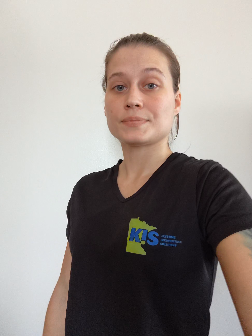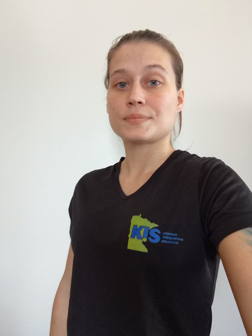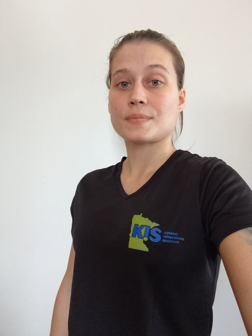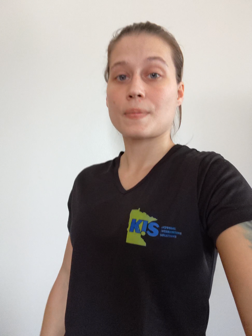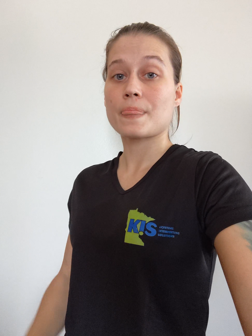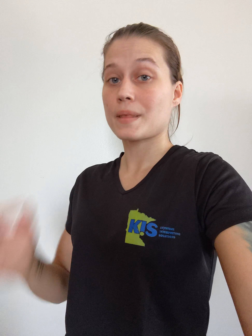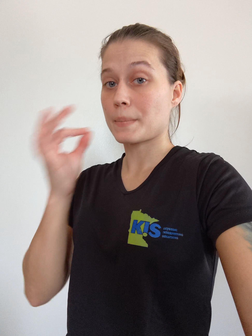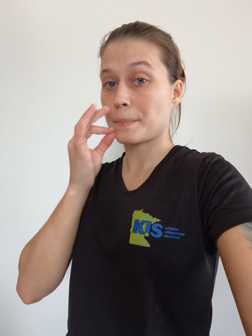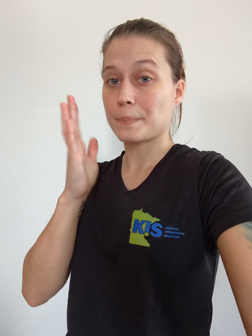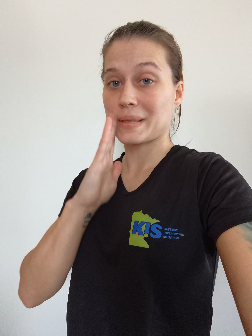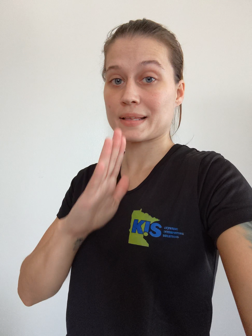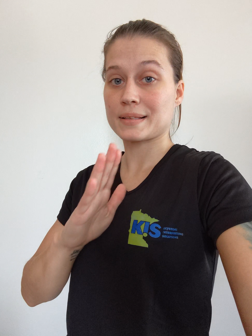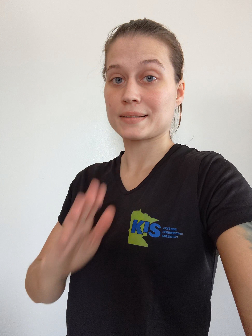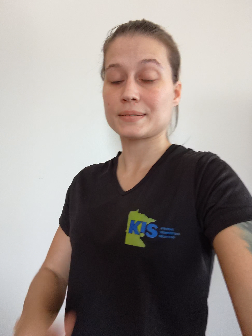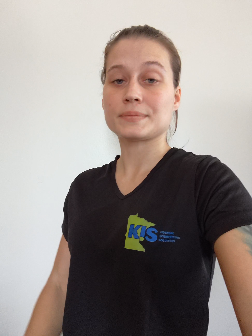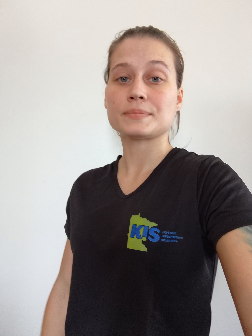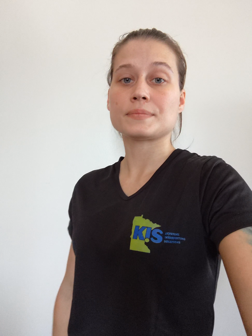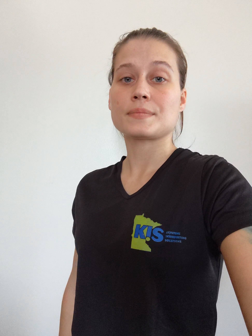bee